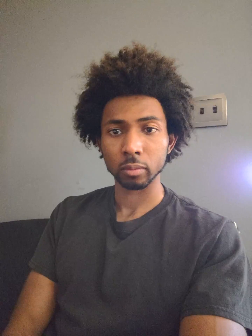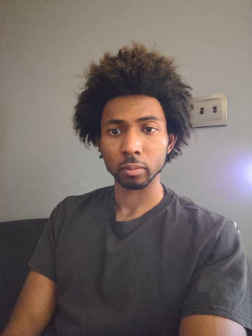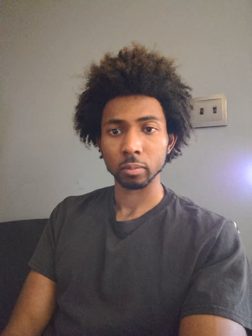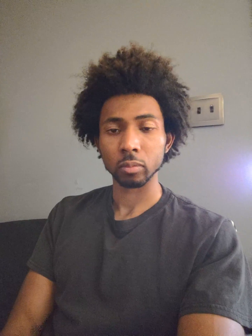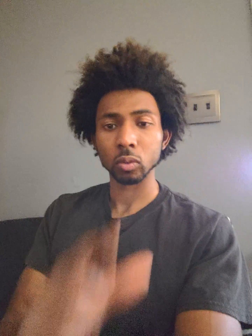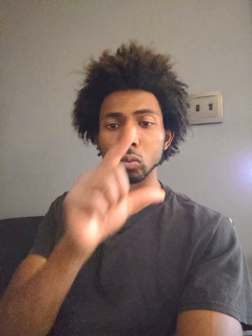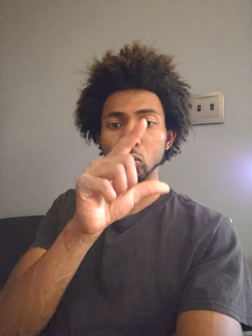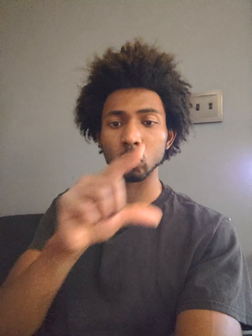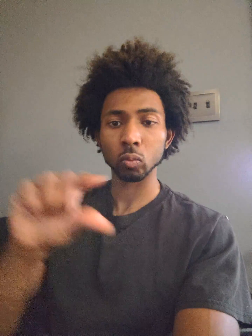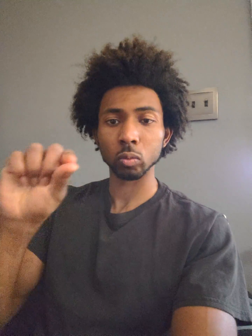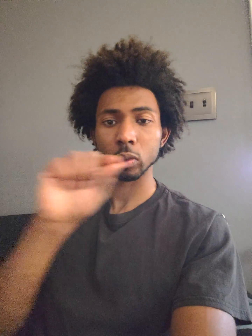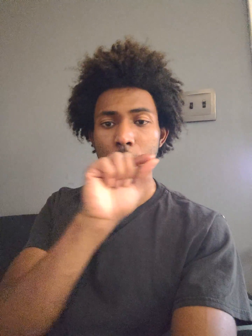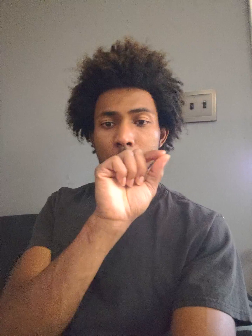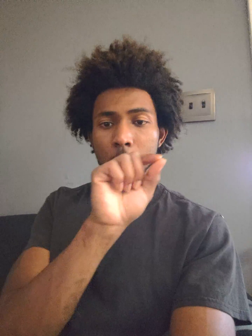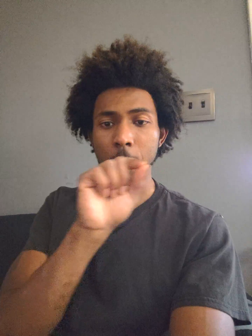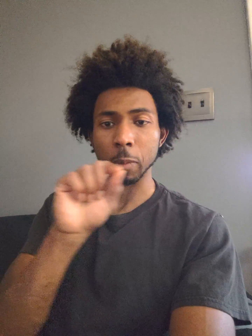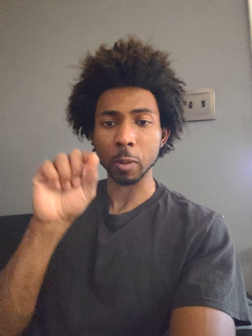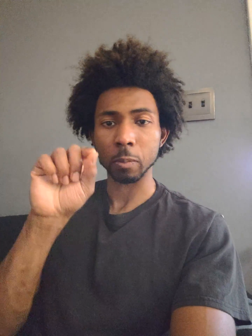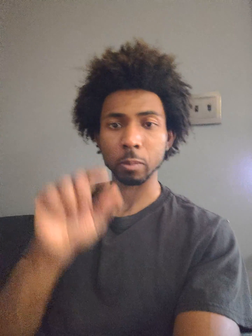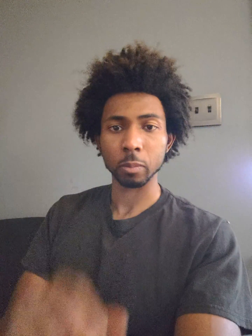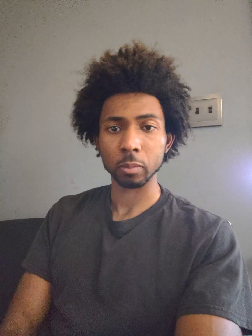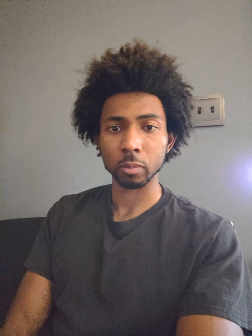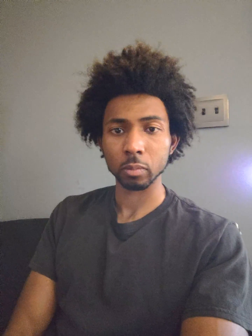peas